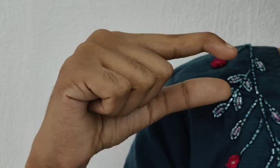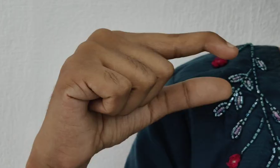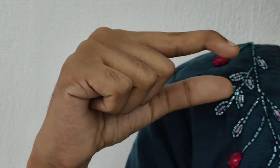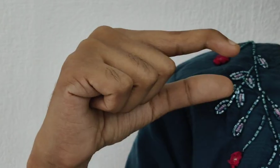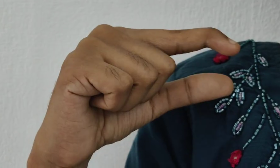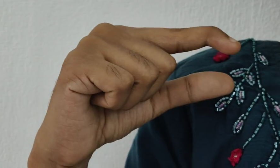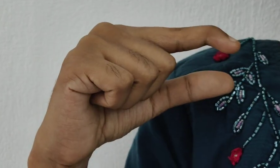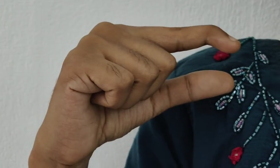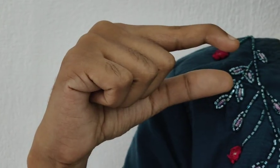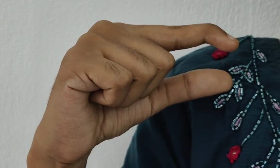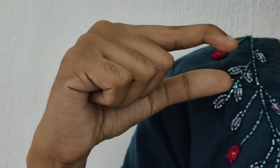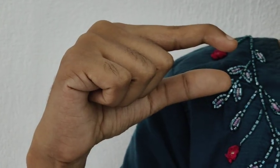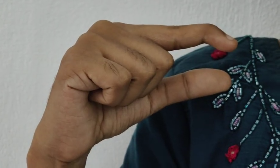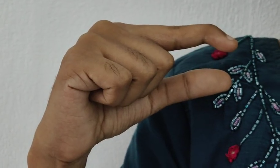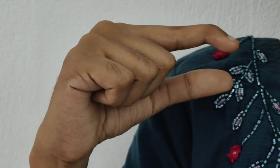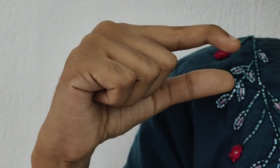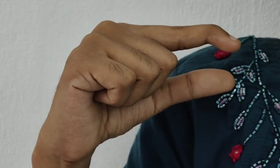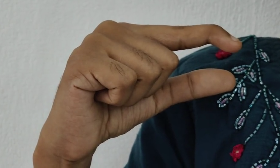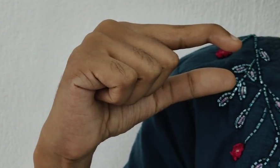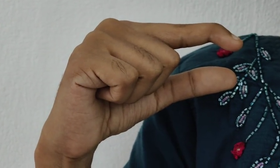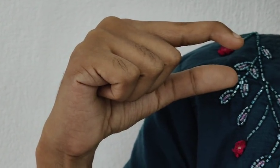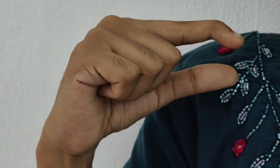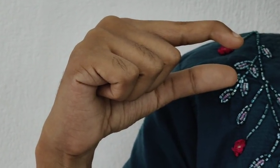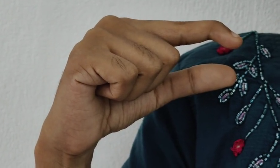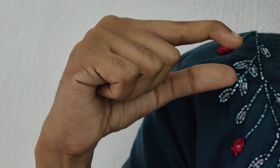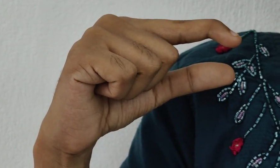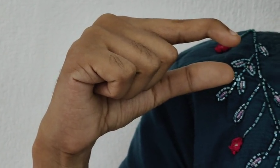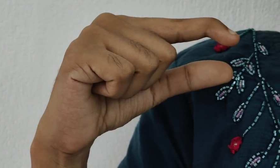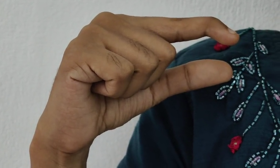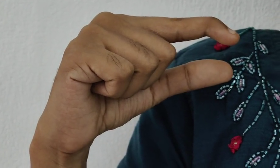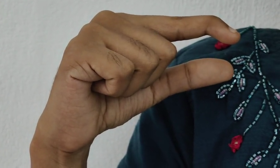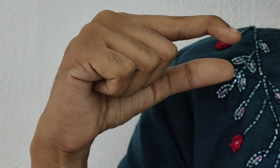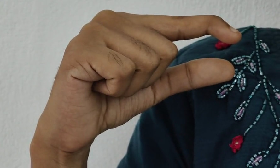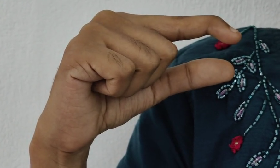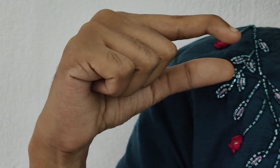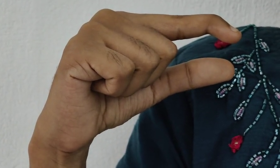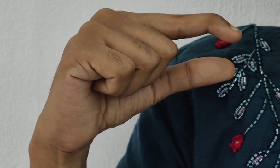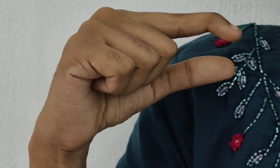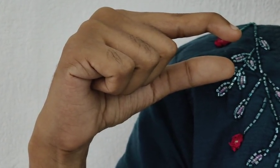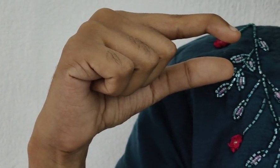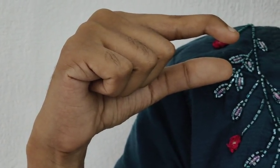ഉ